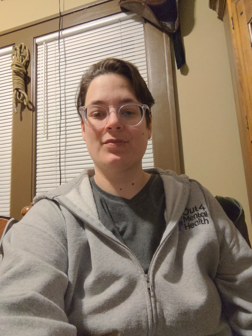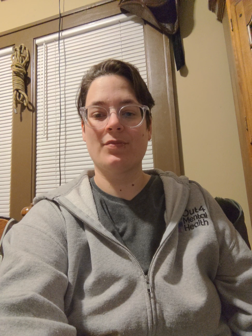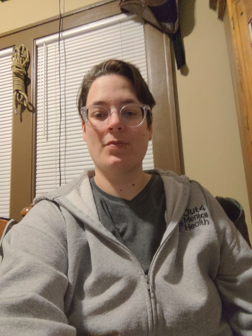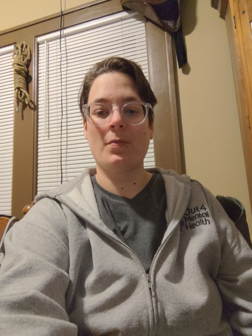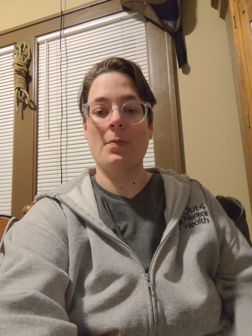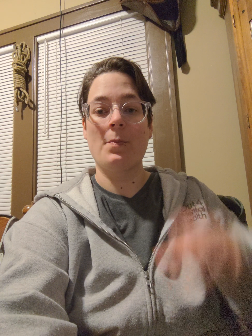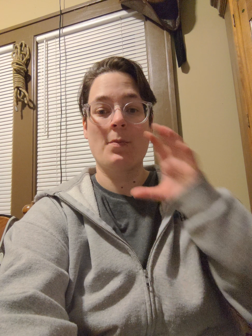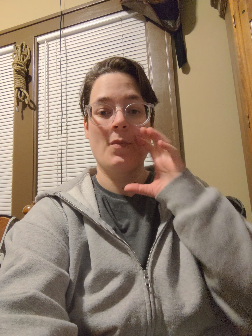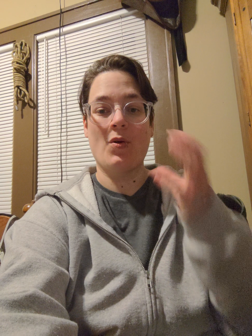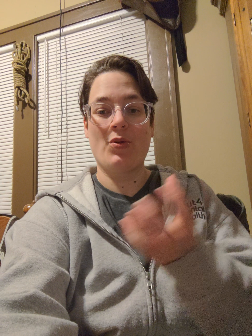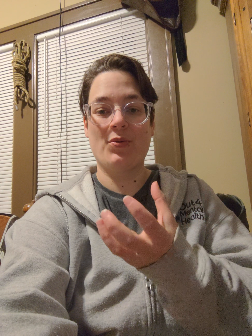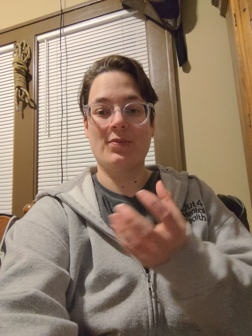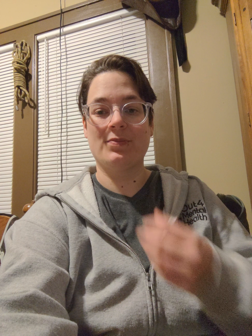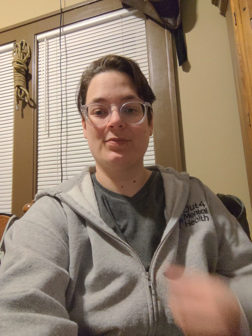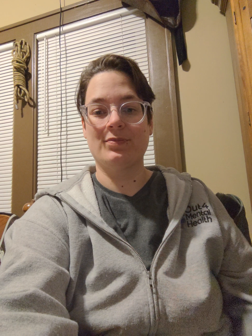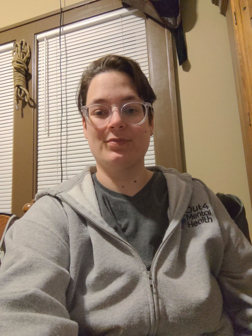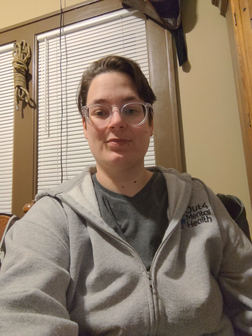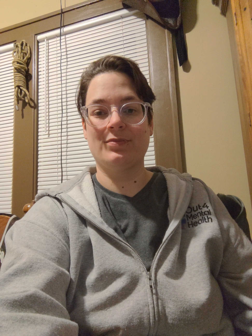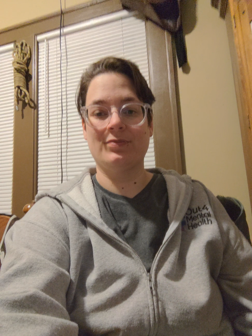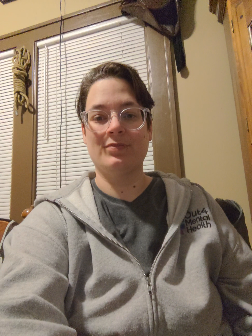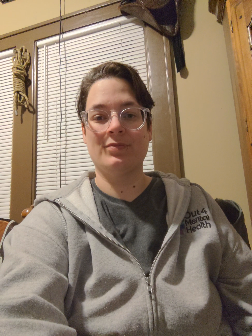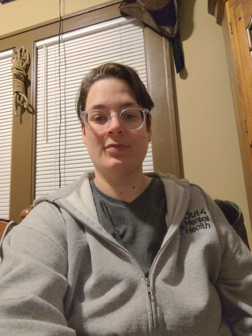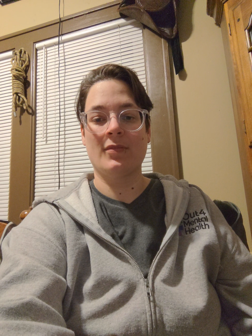balloon